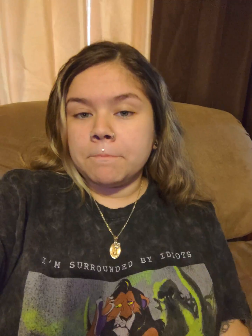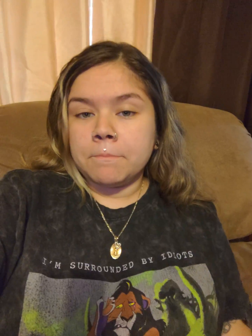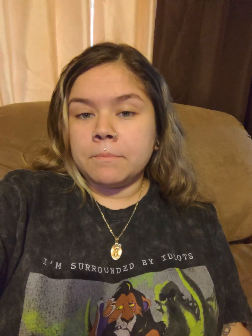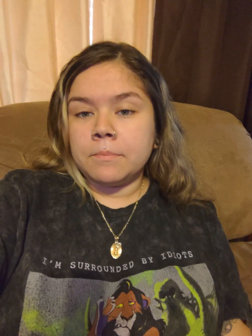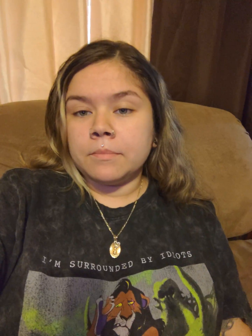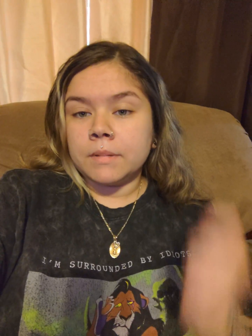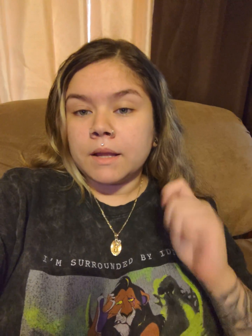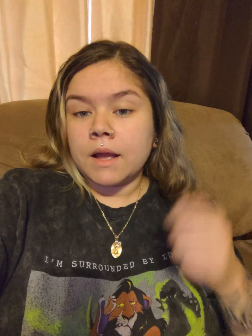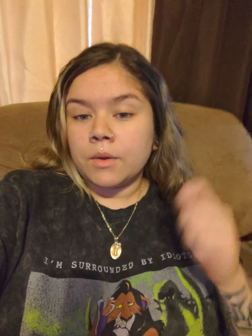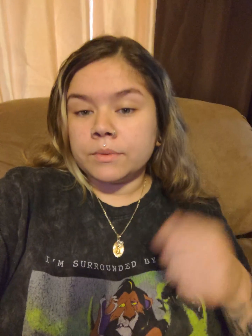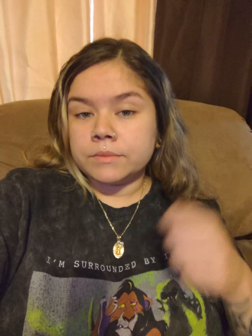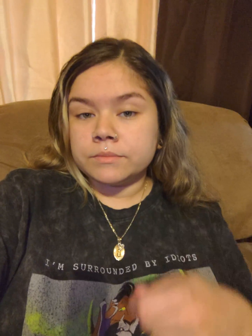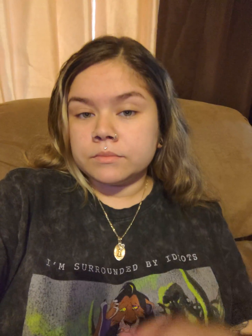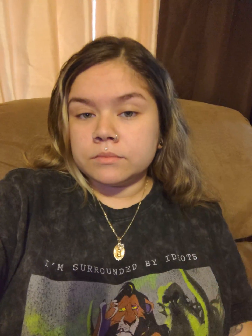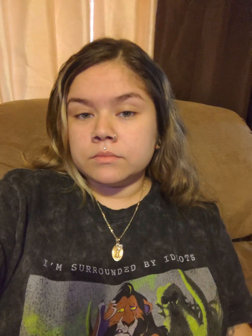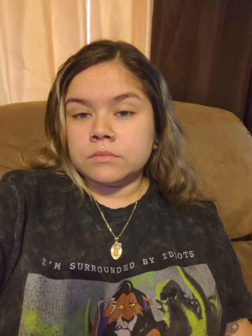cart